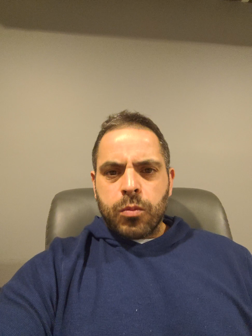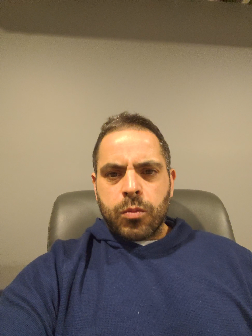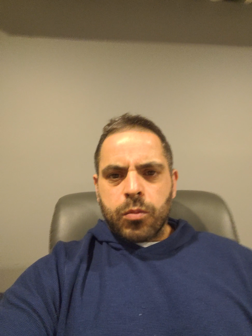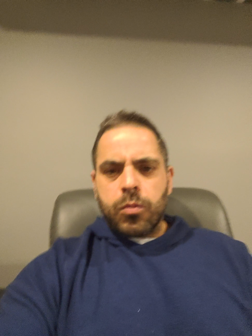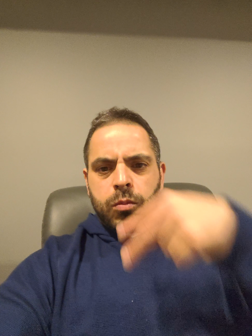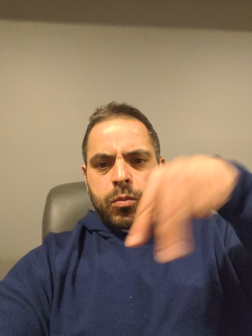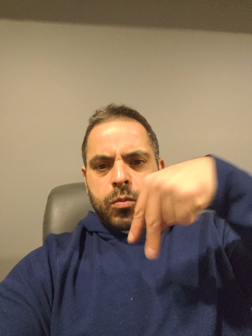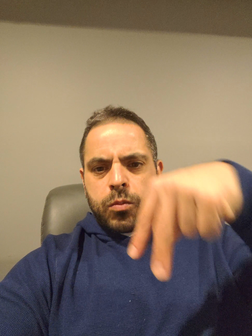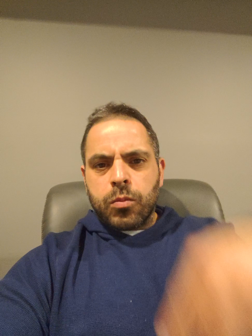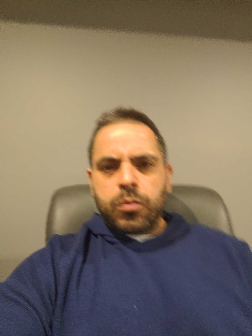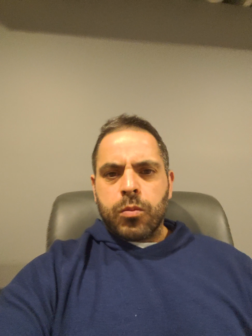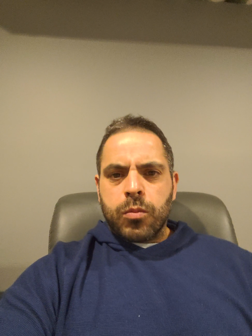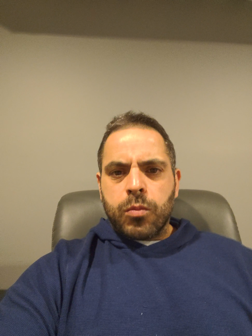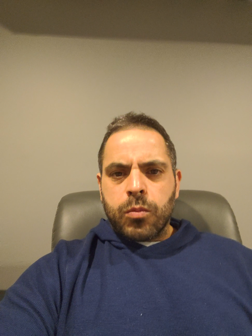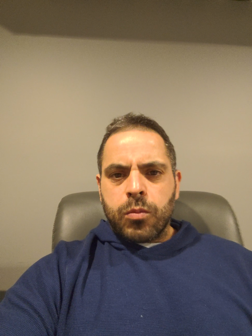dance